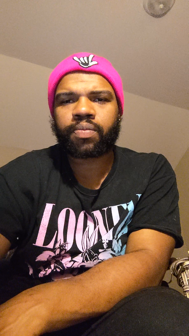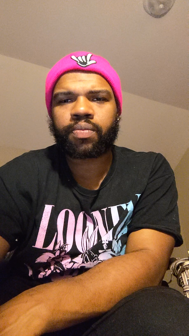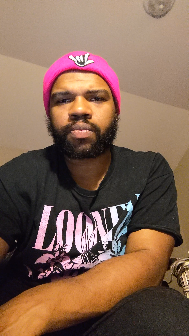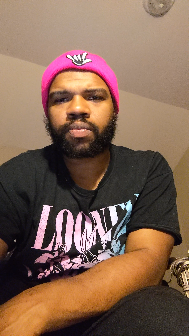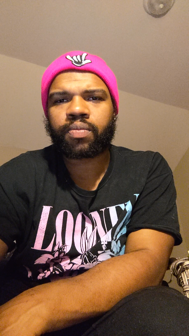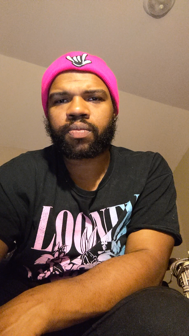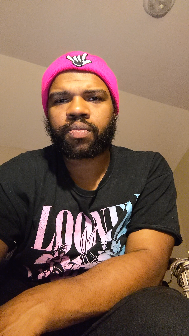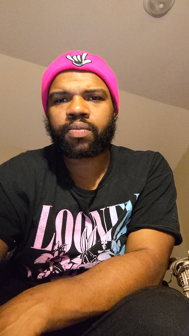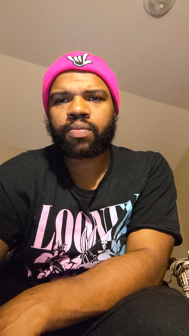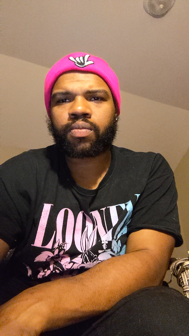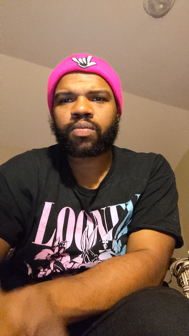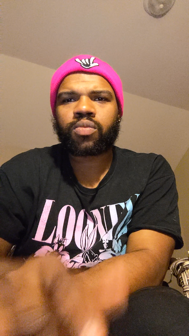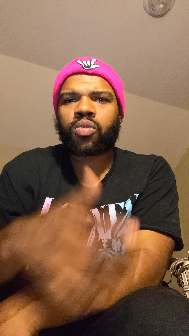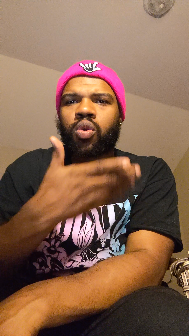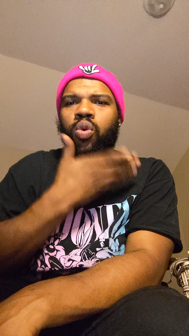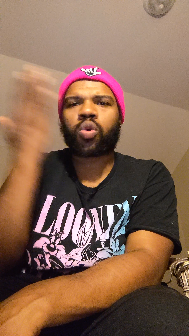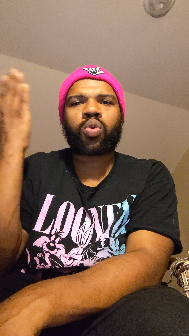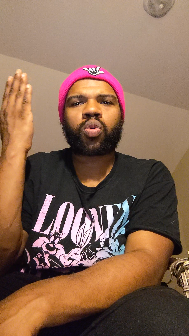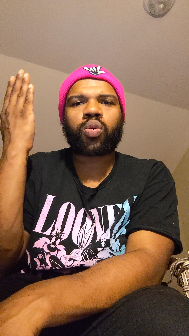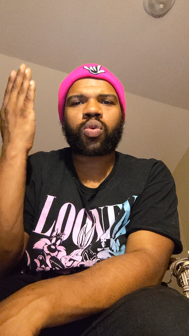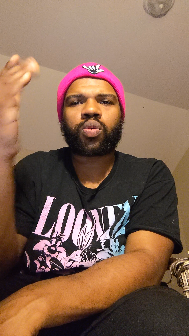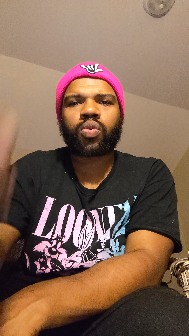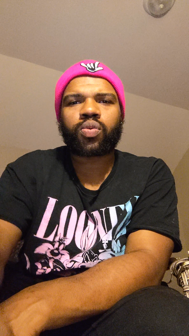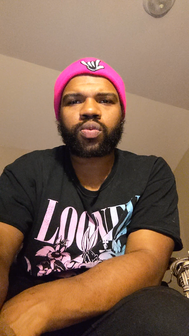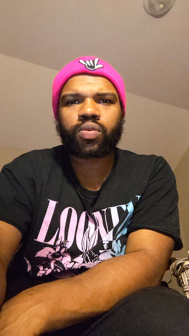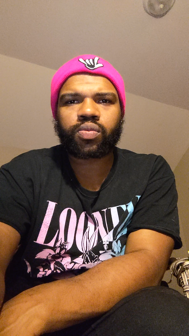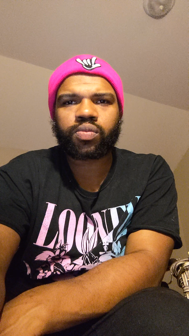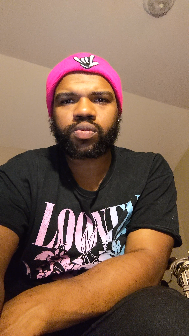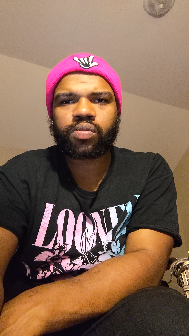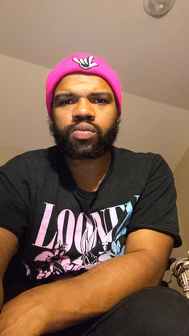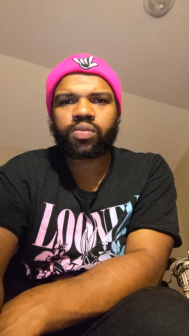all gone